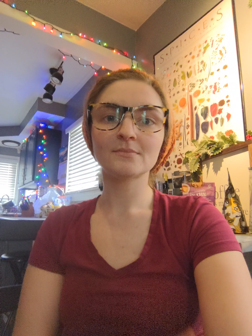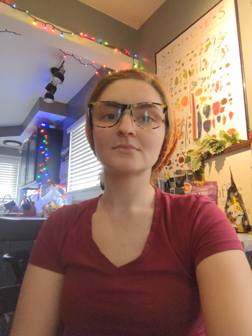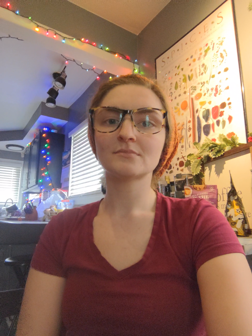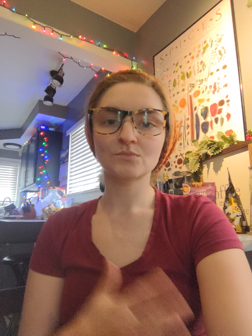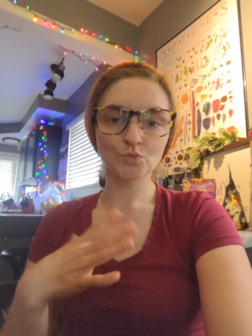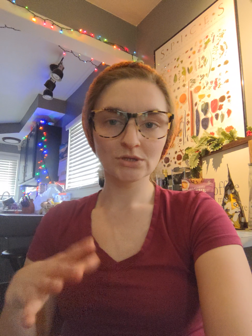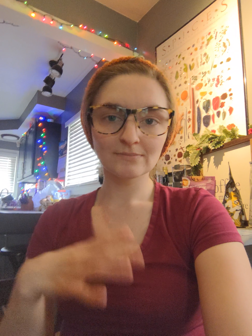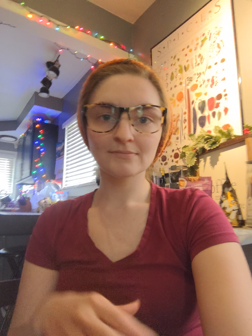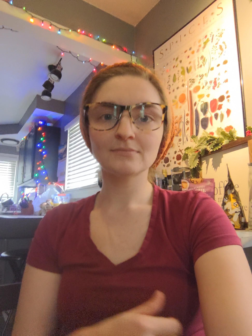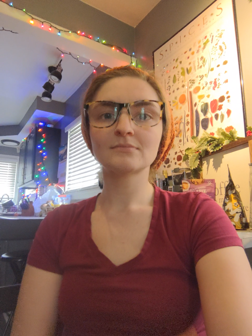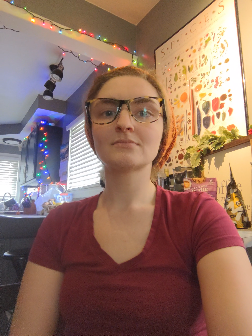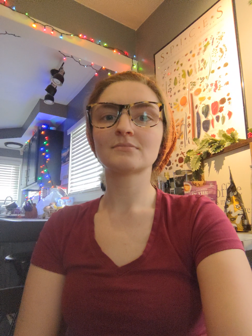shirt